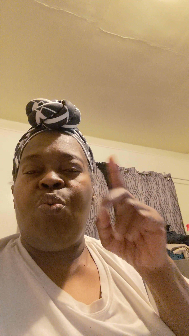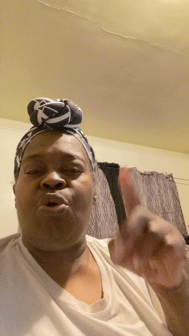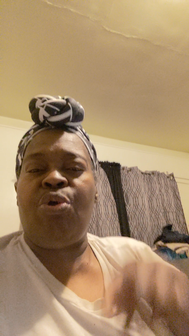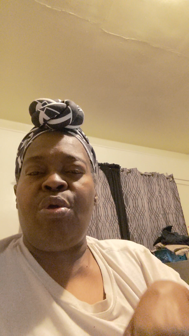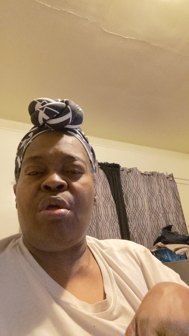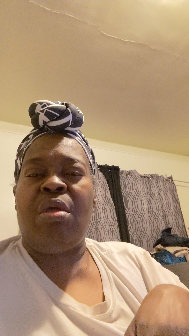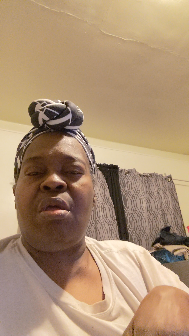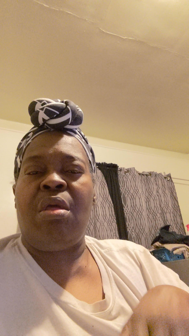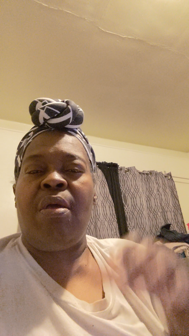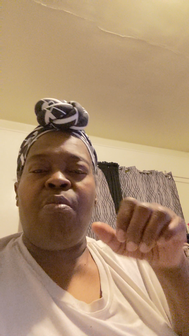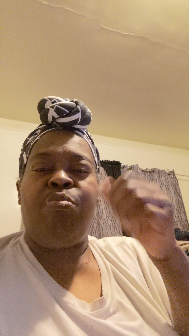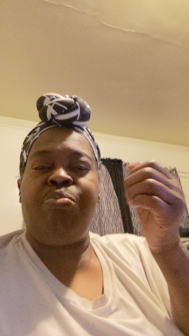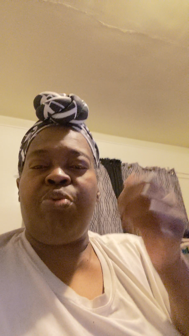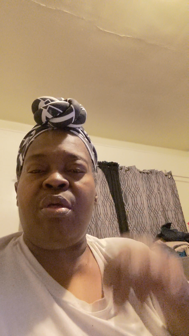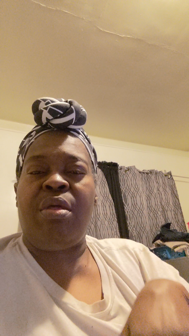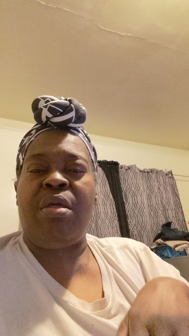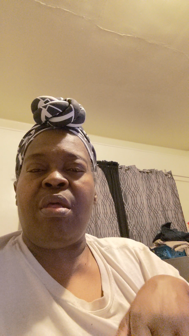break